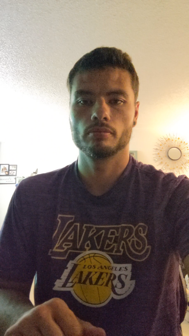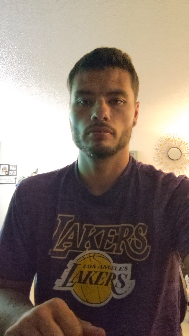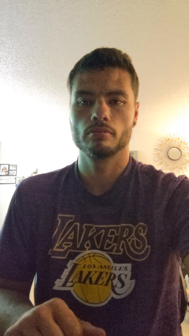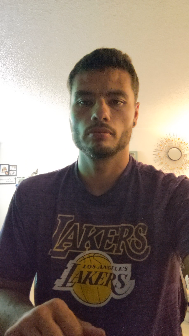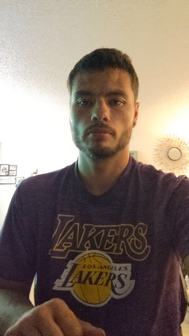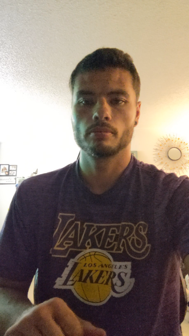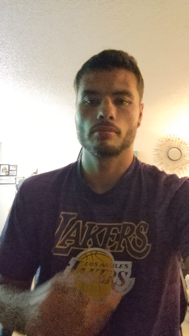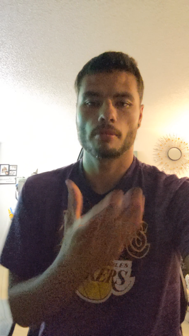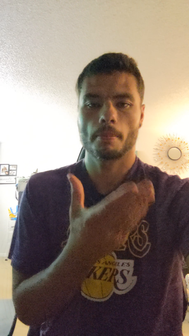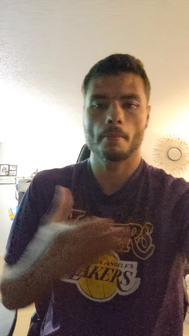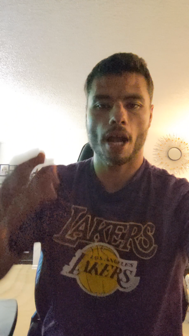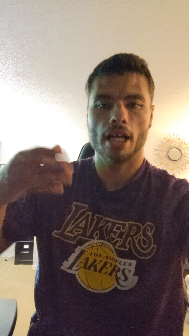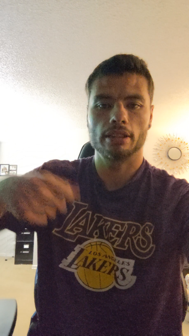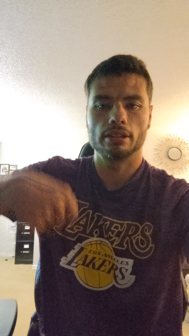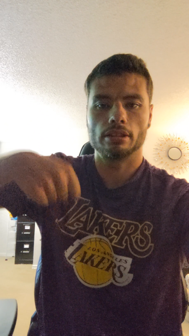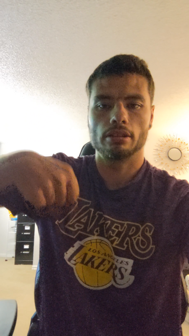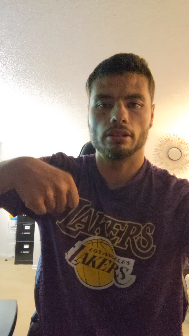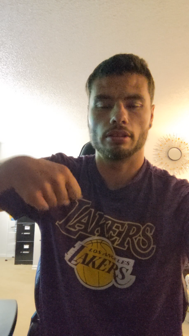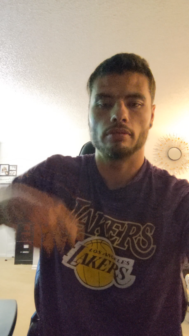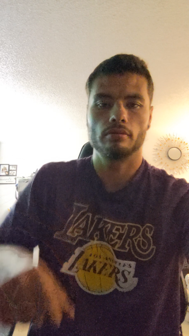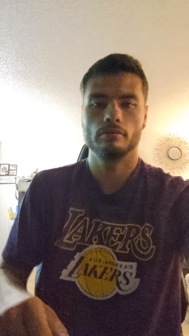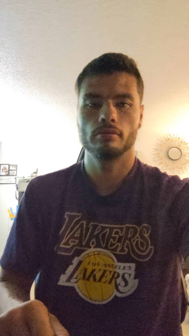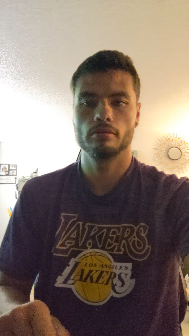basket